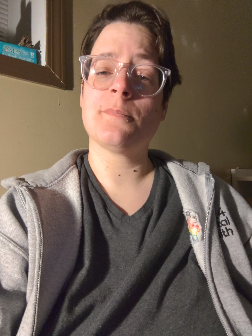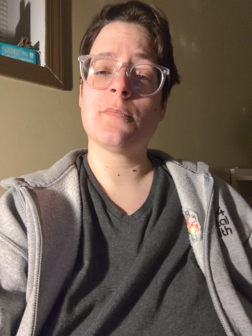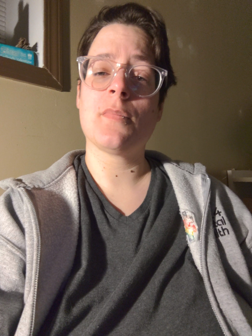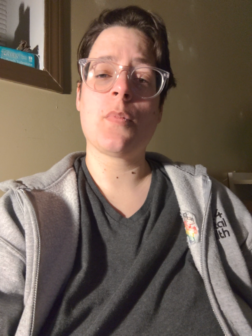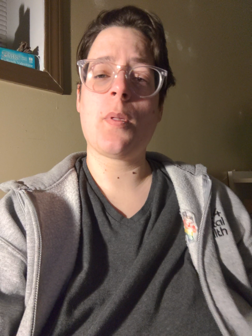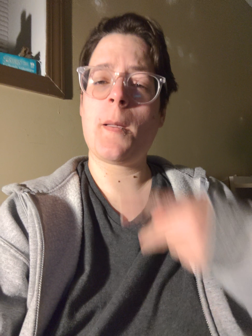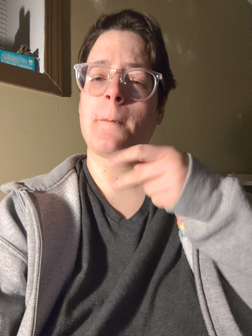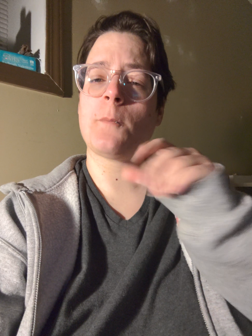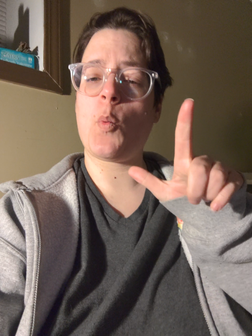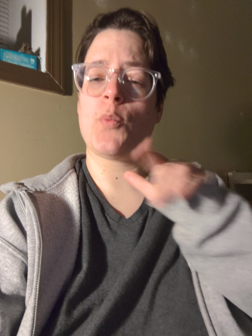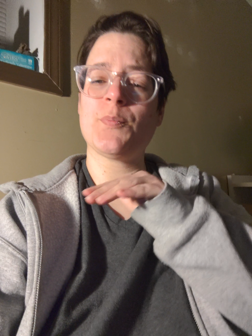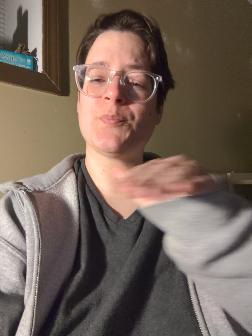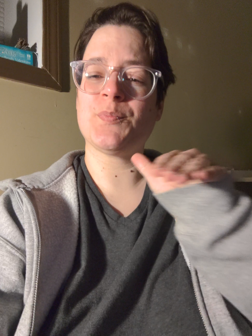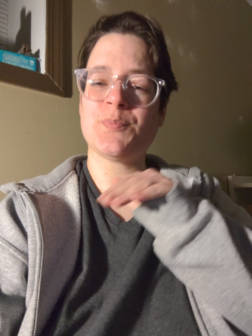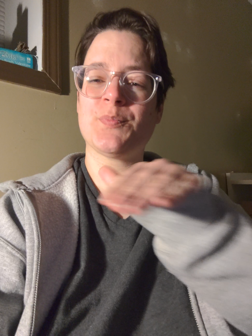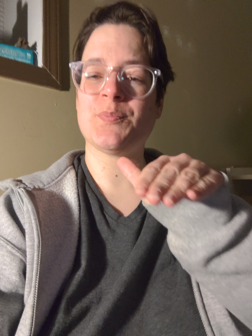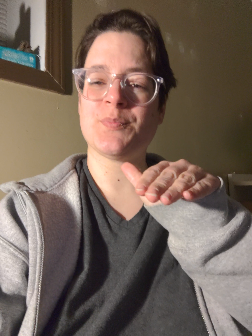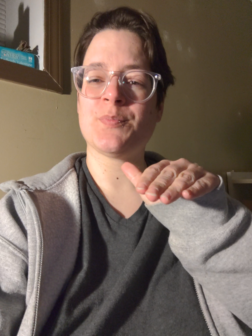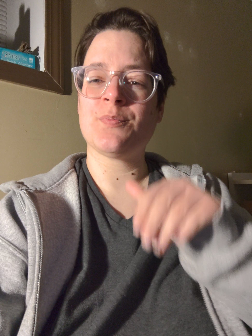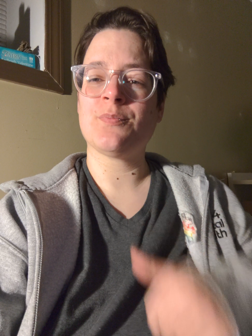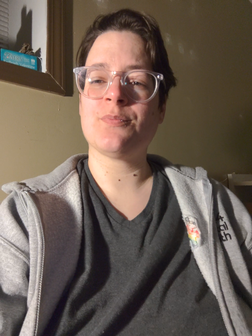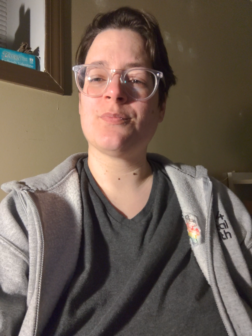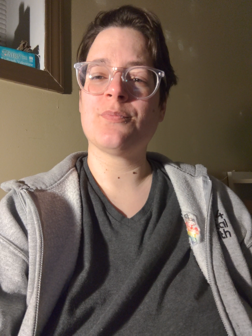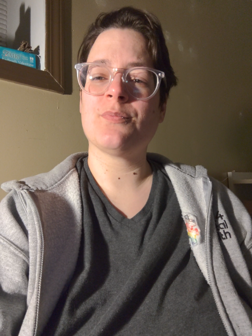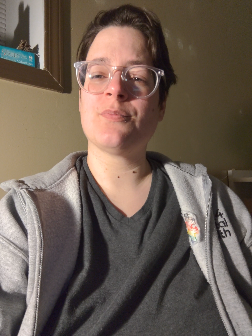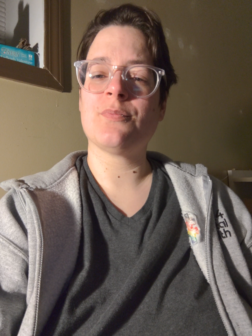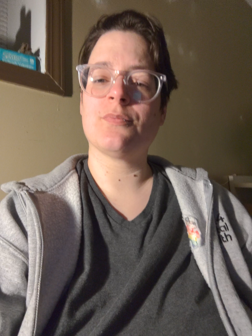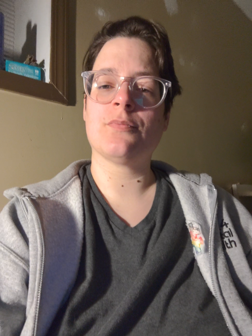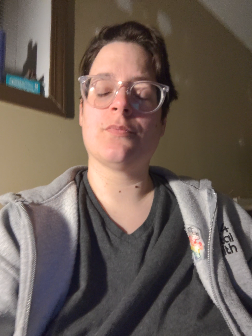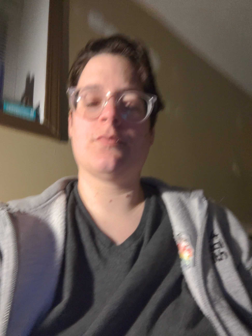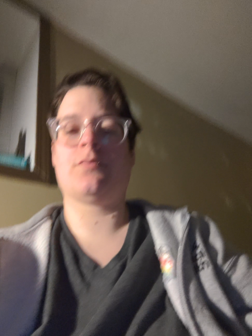pool